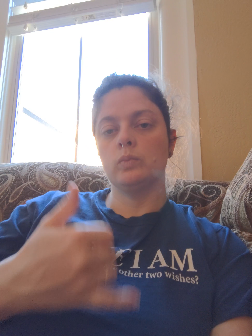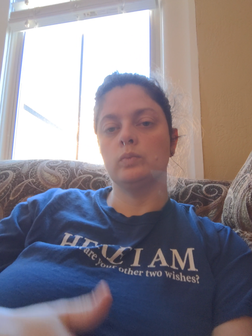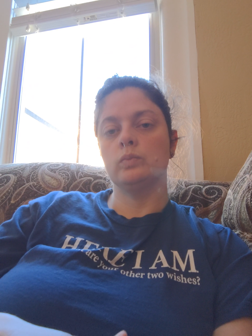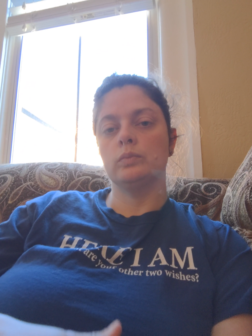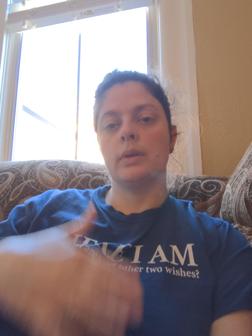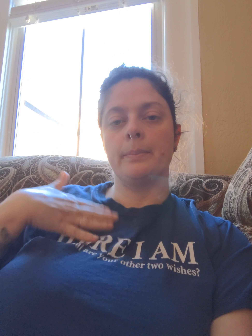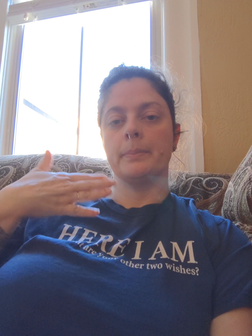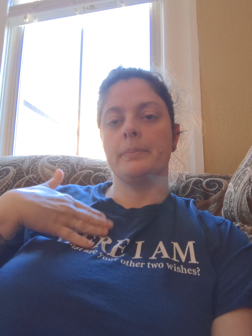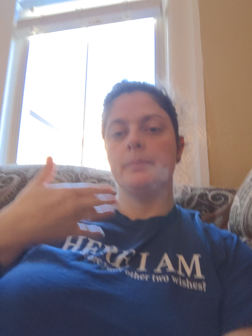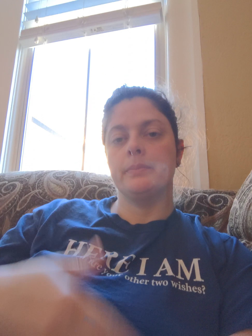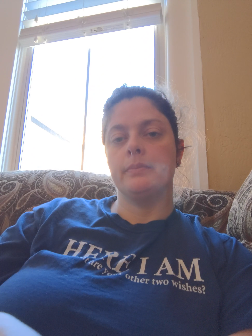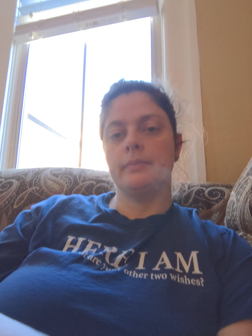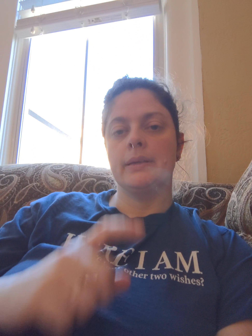happy